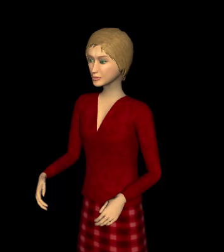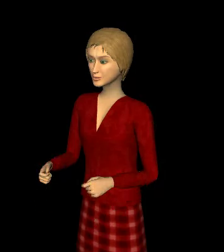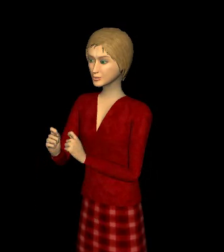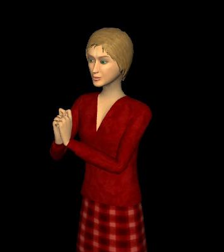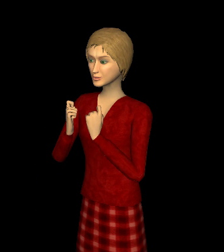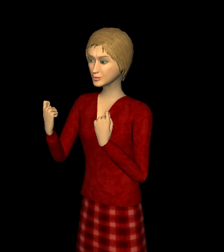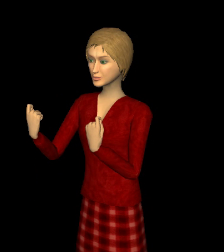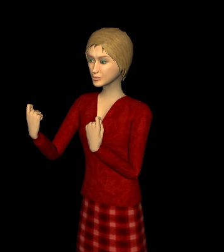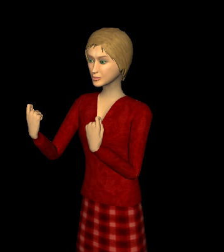صحف